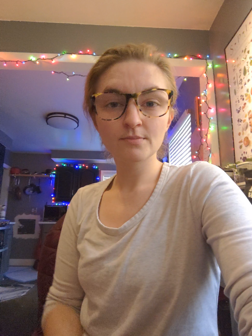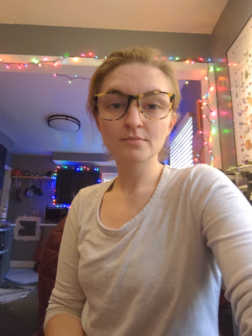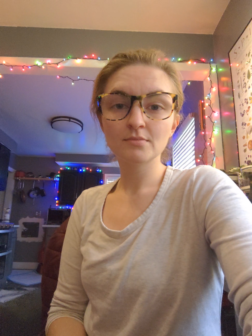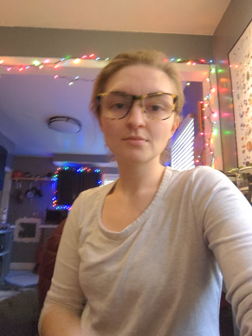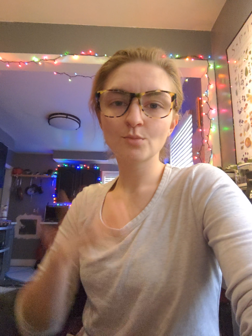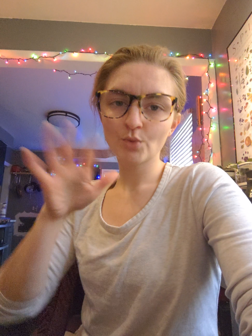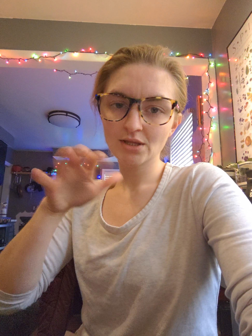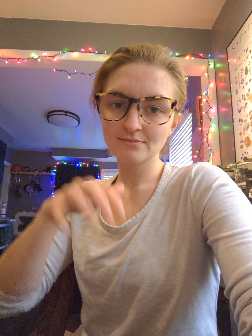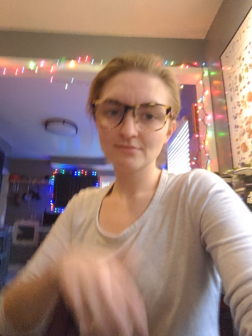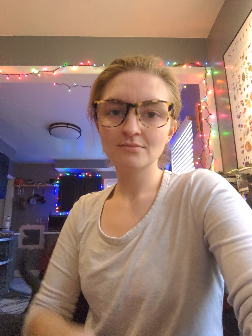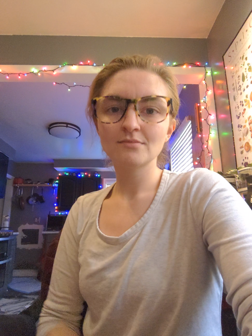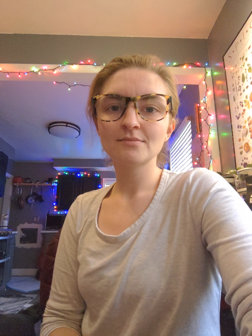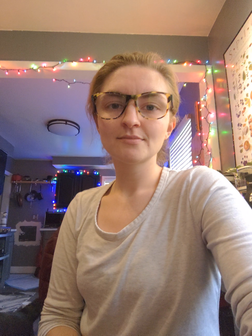rain